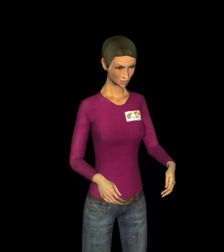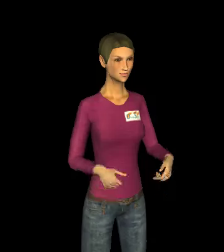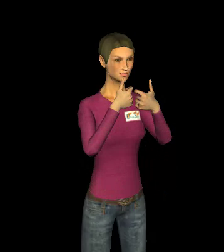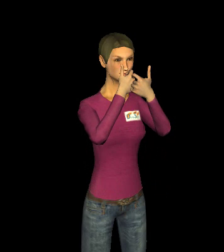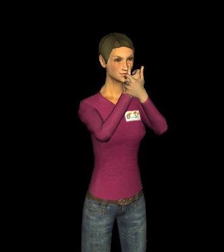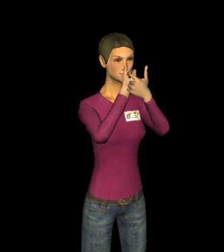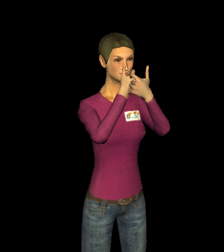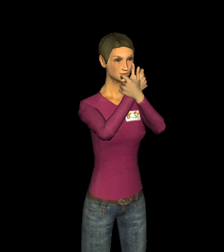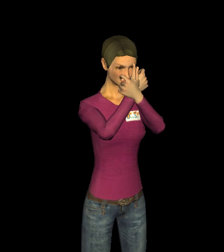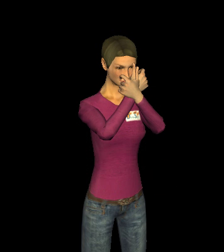يضحك